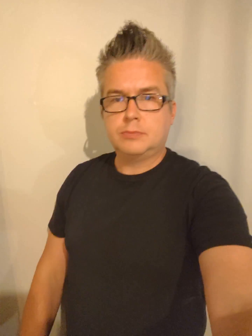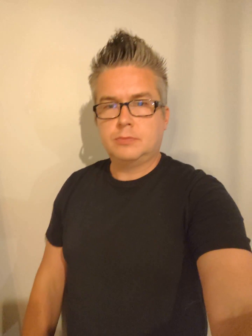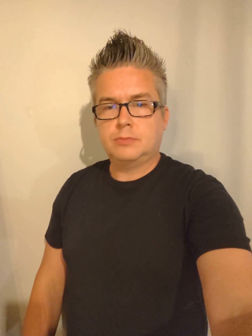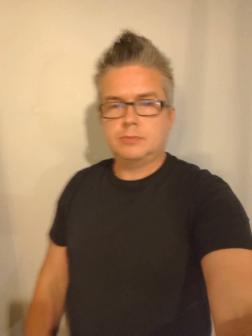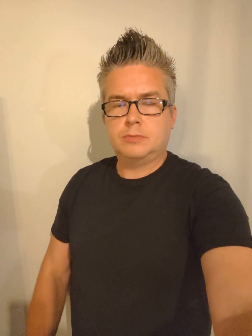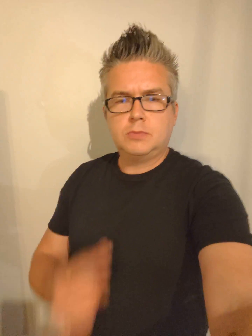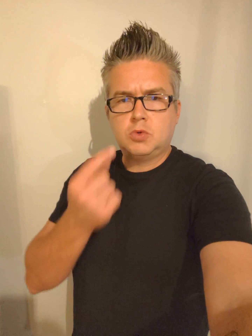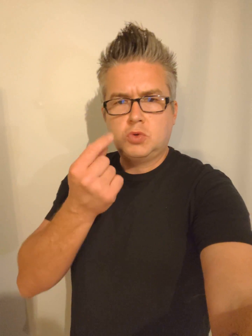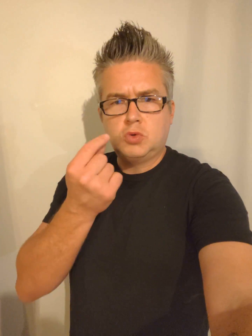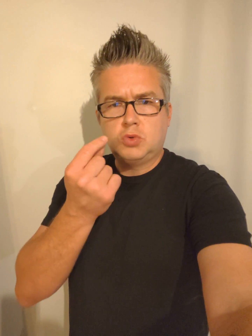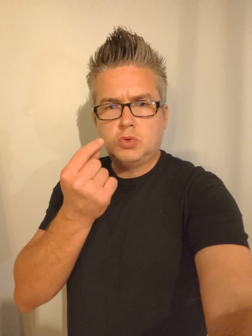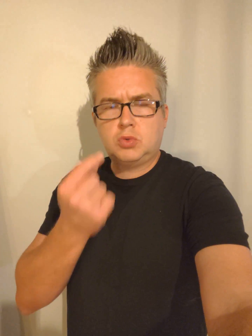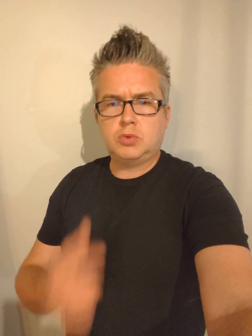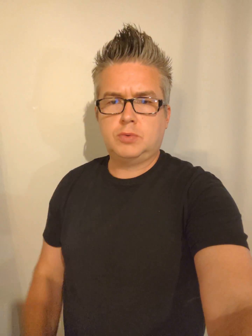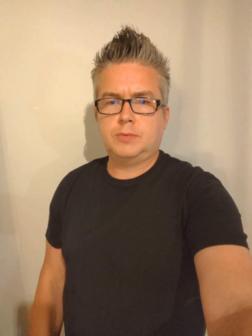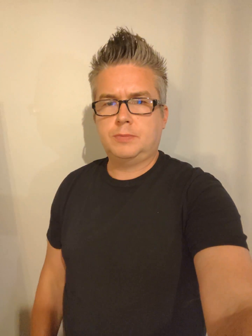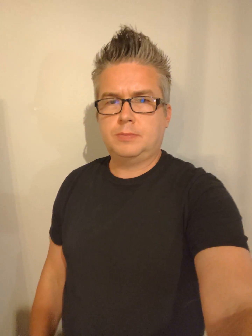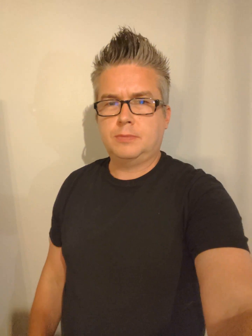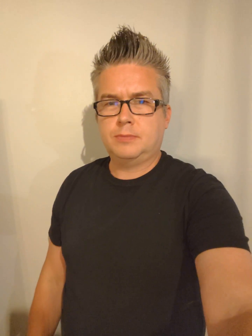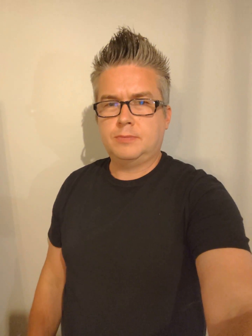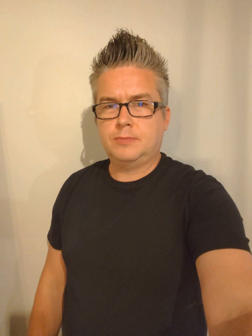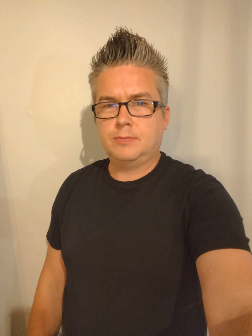do